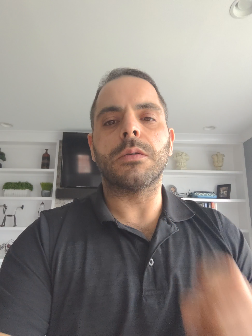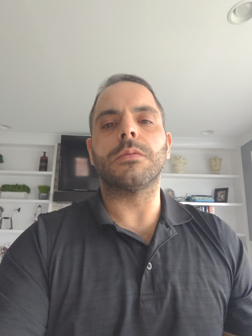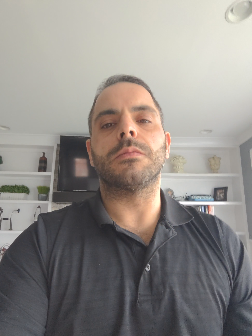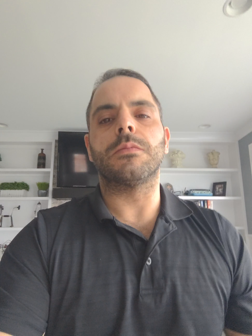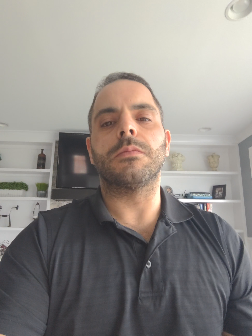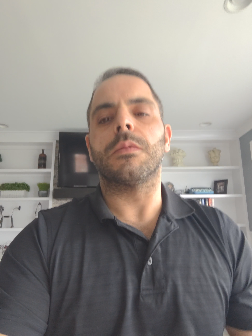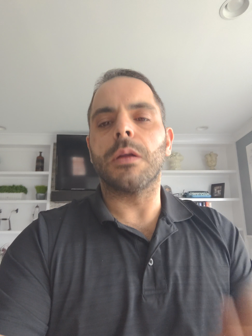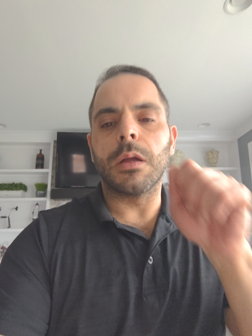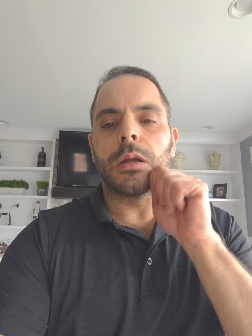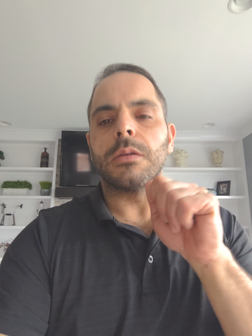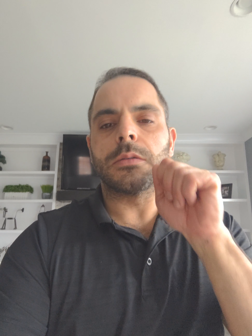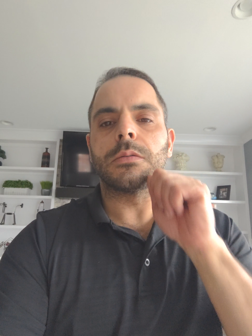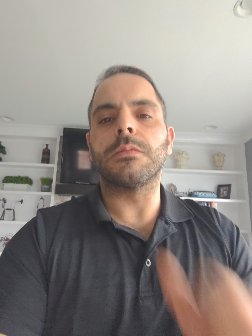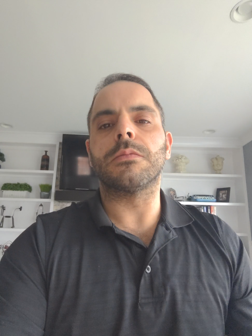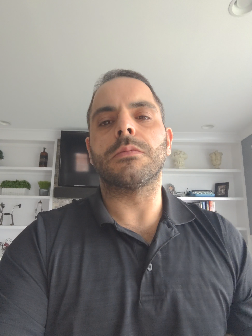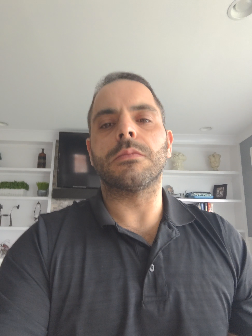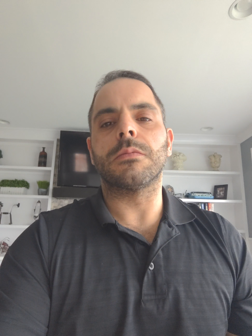aunt